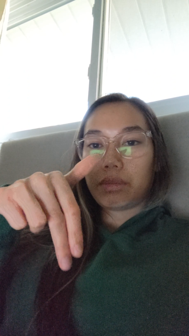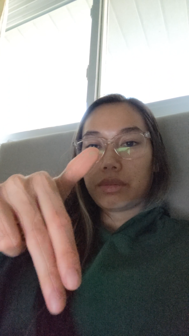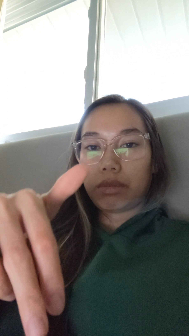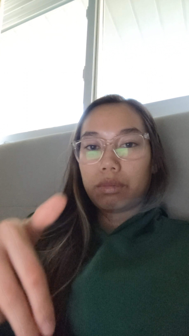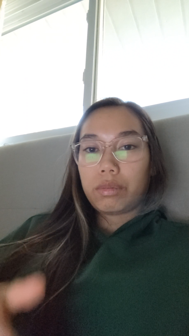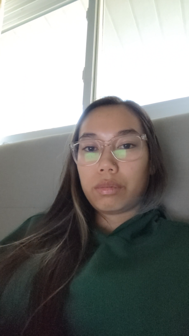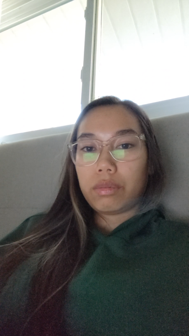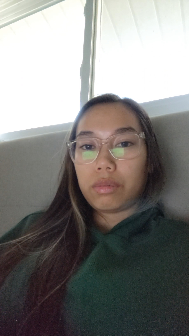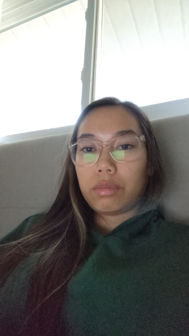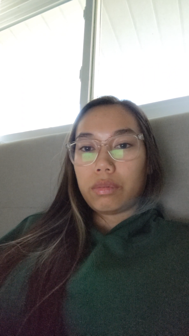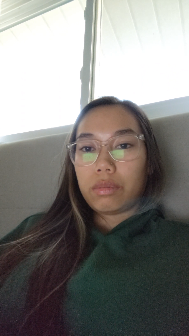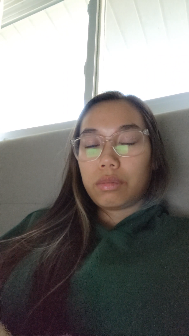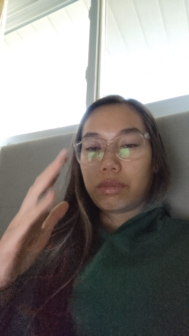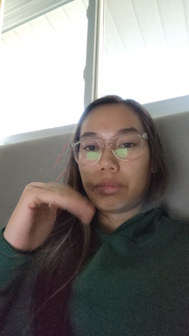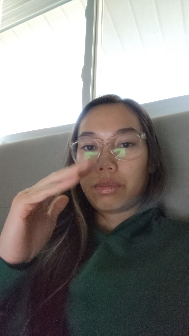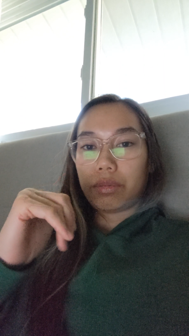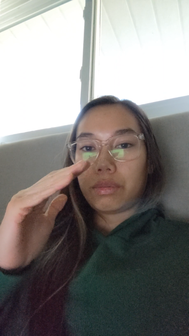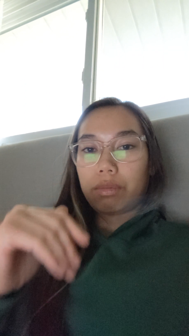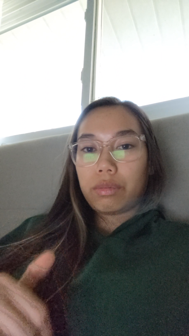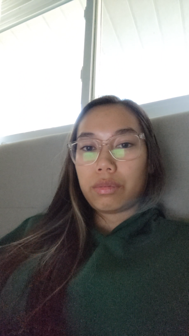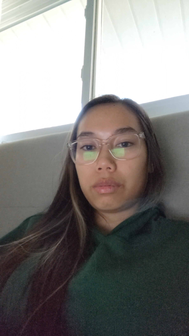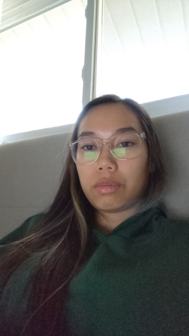build